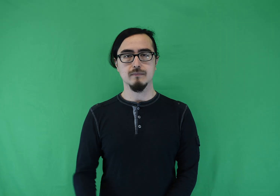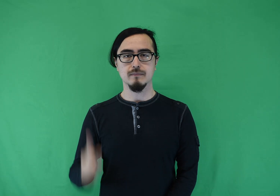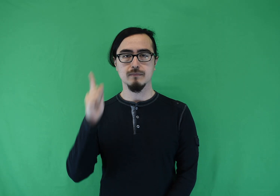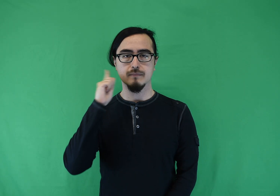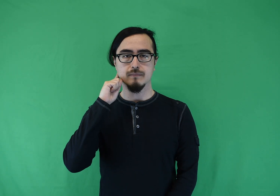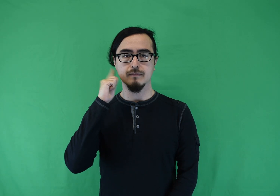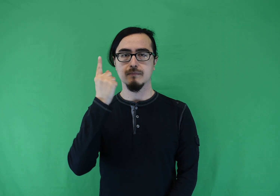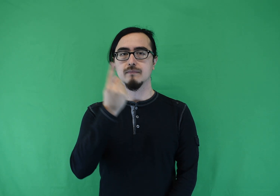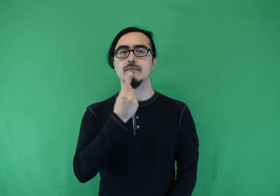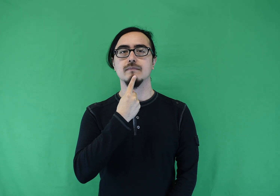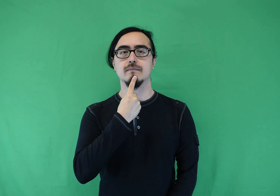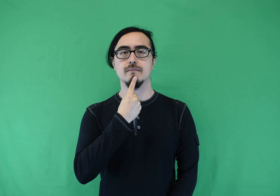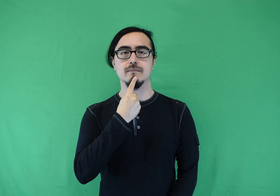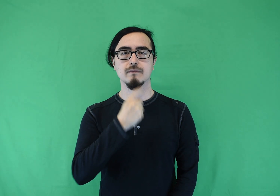sordo